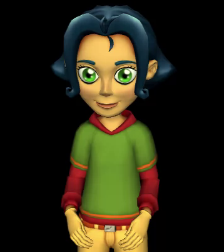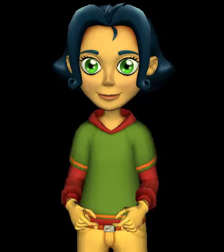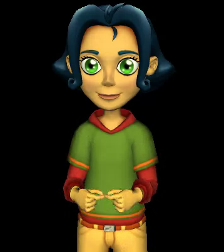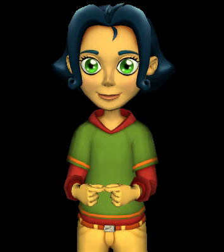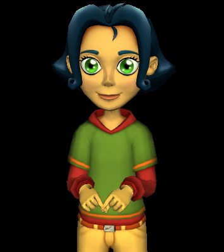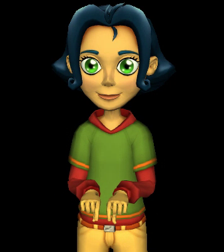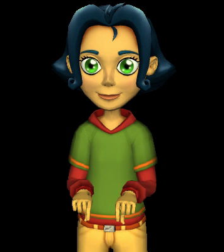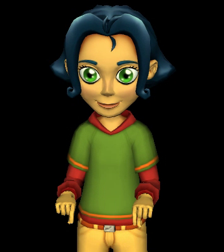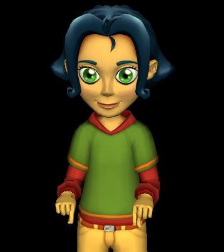يفحص